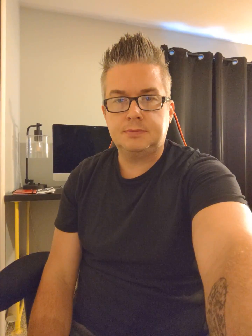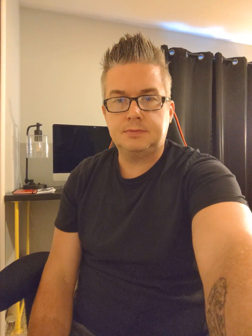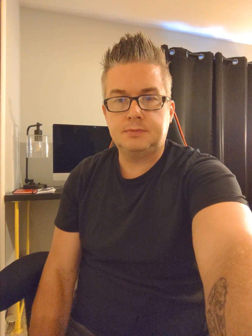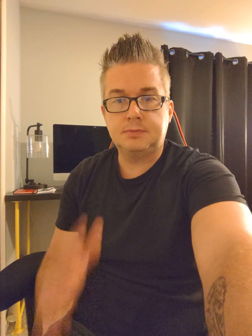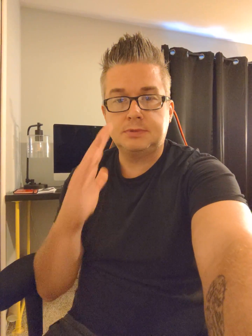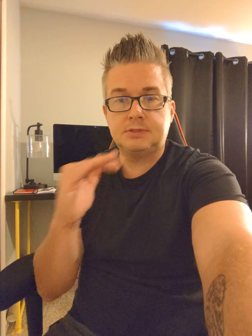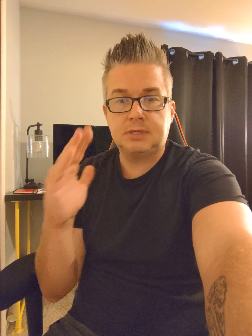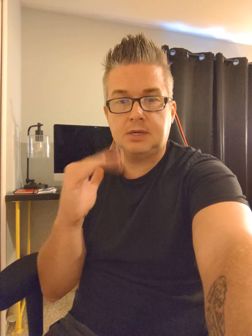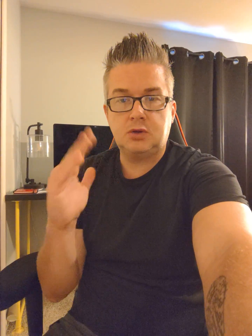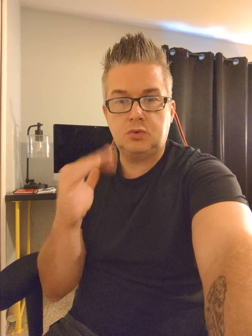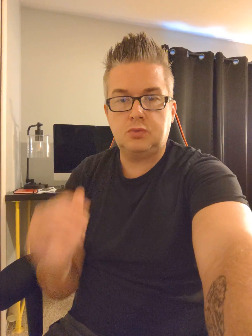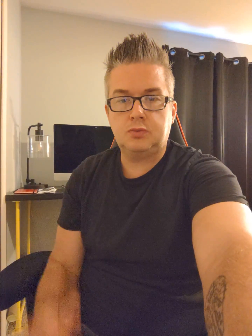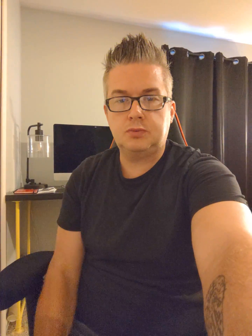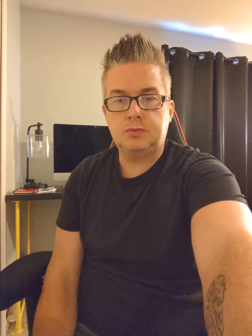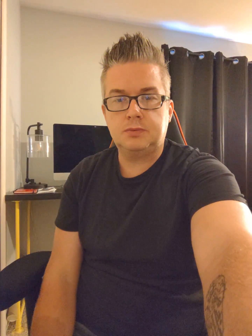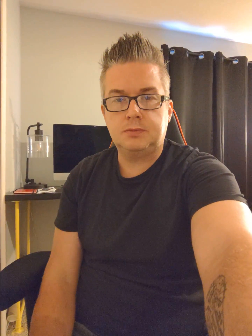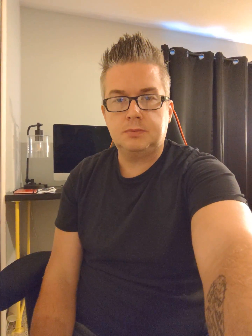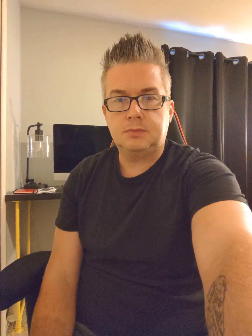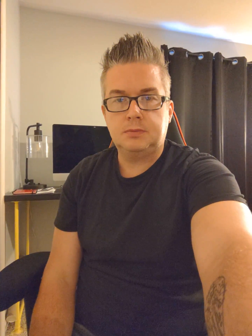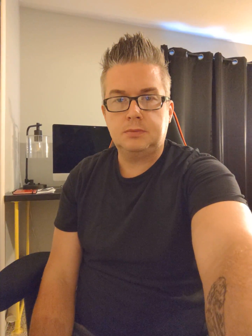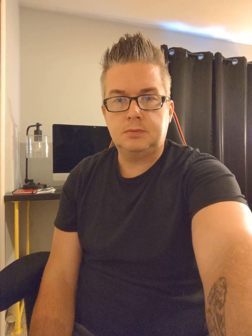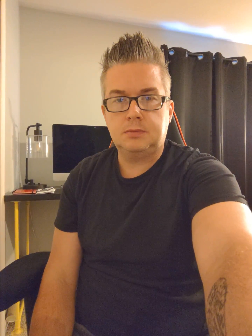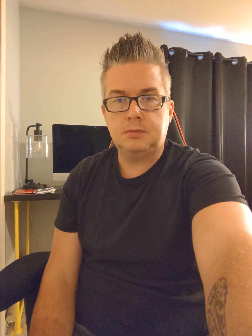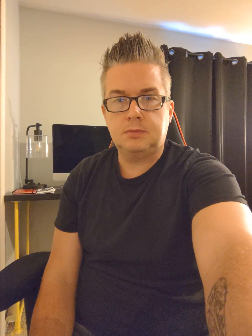downtown